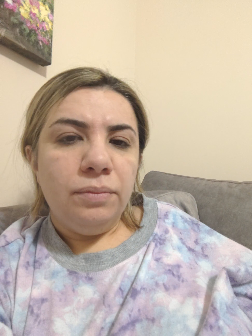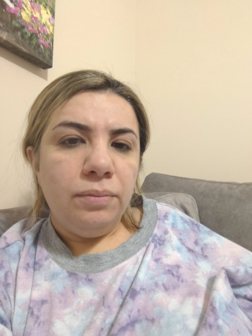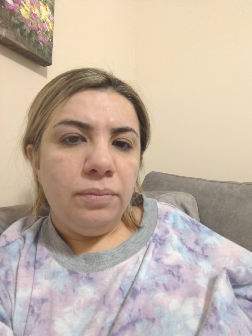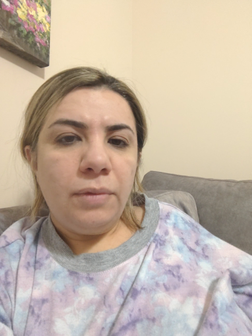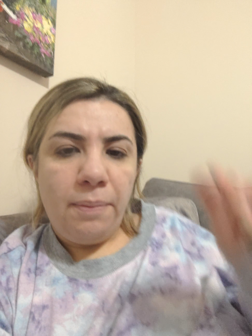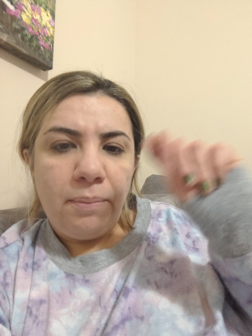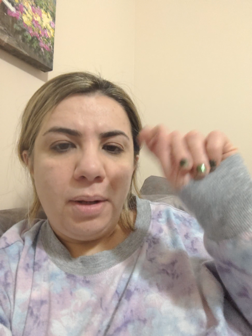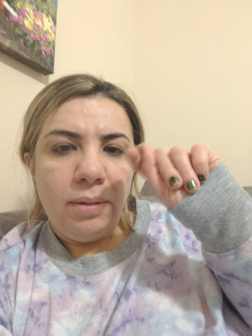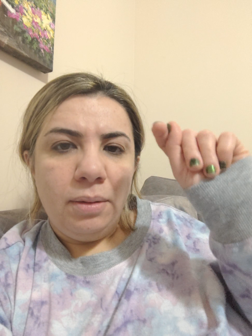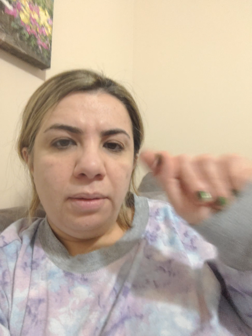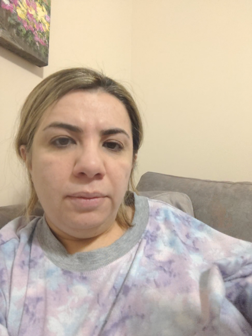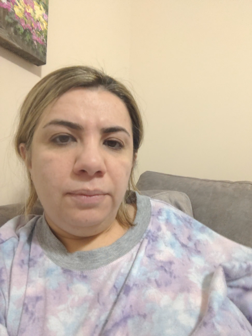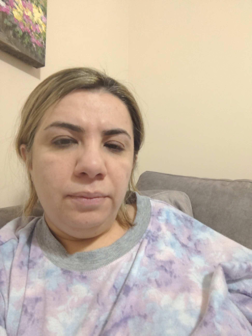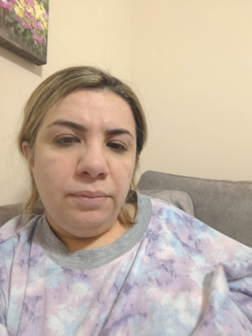potty